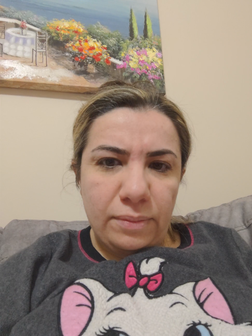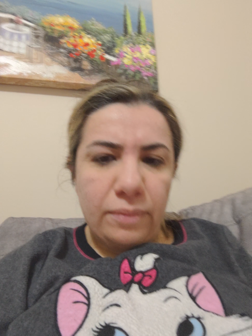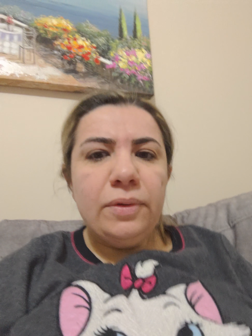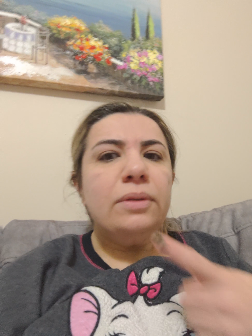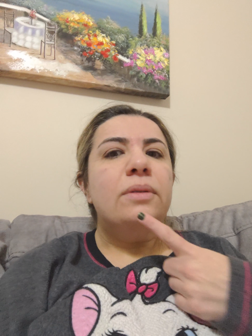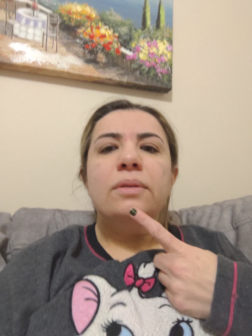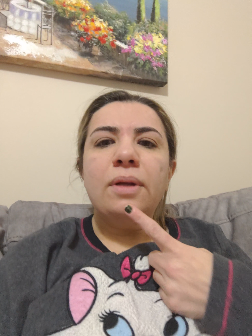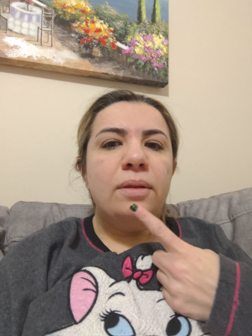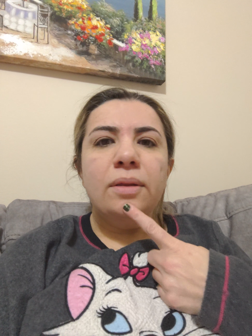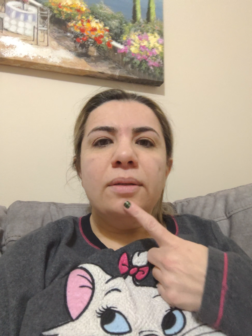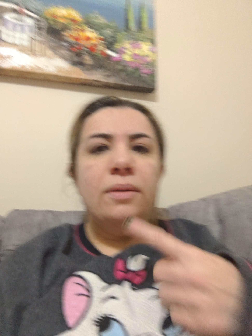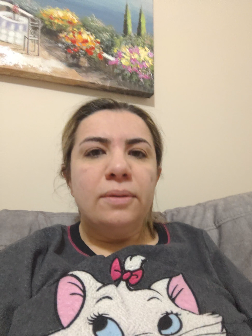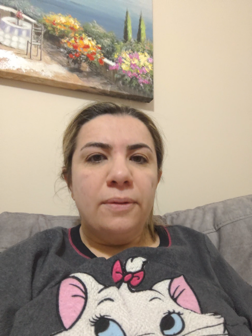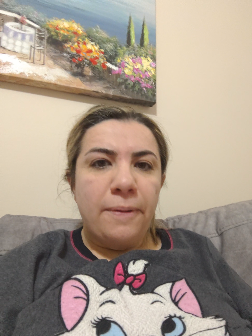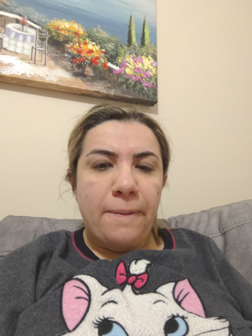say